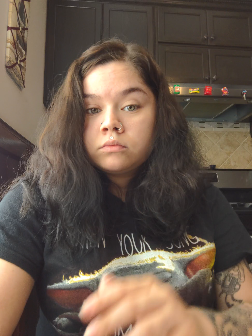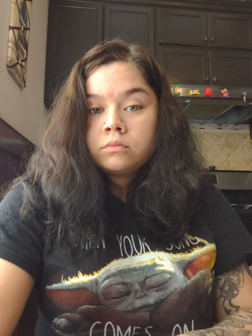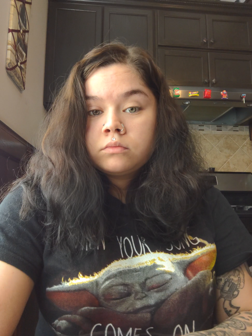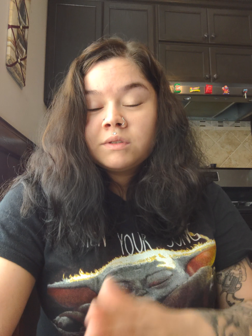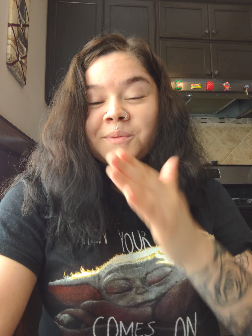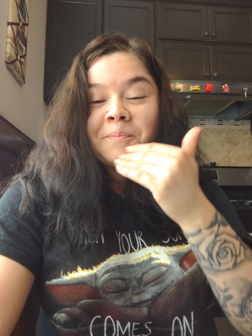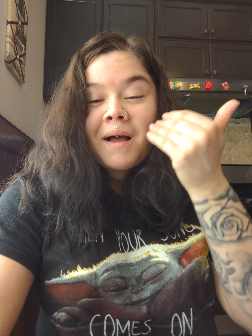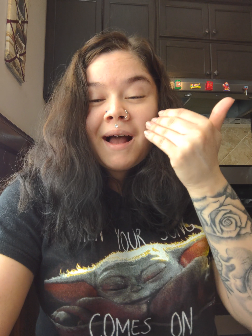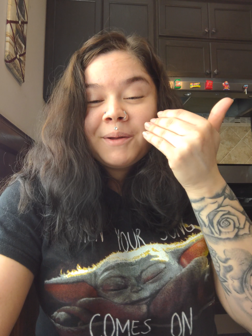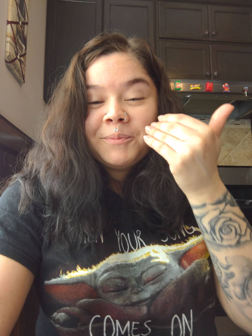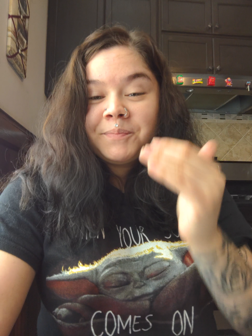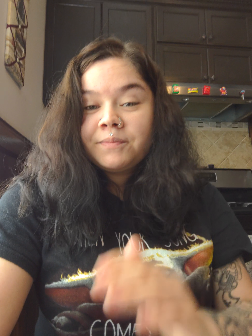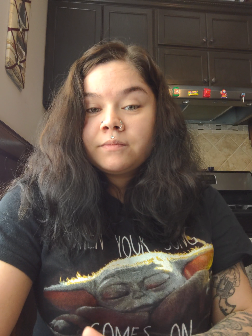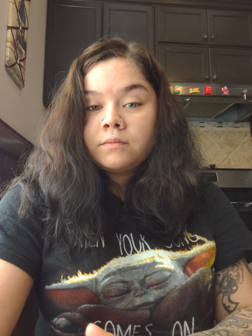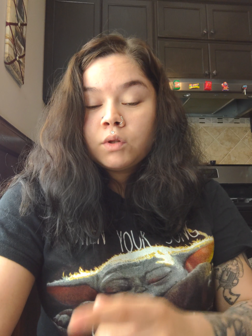smile